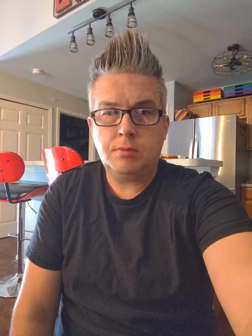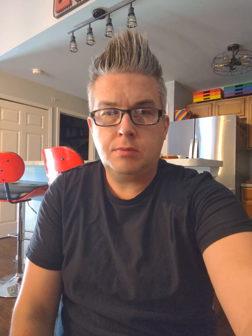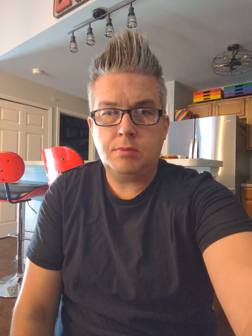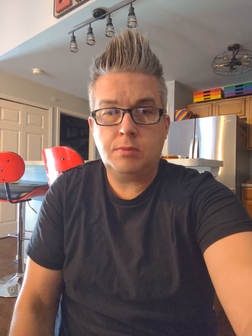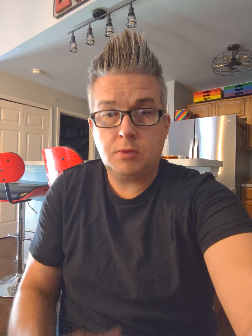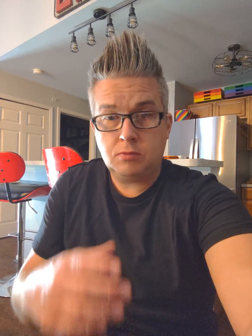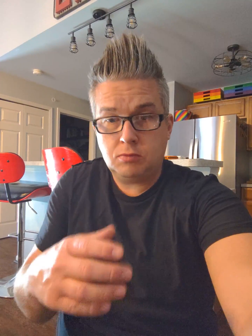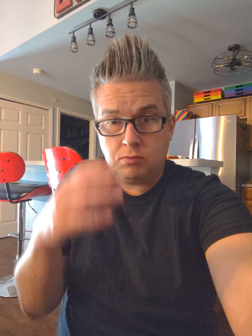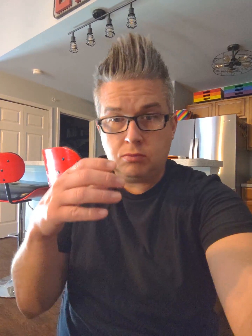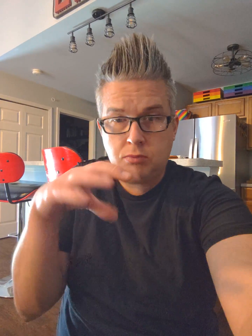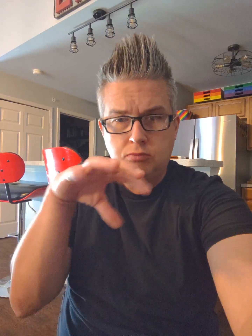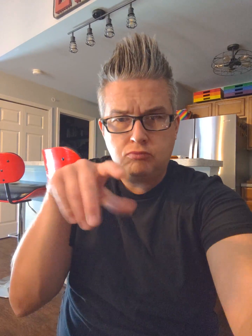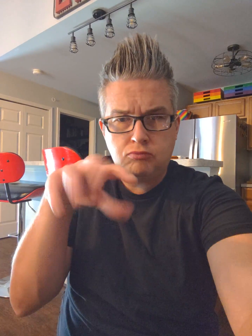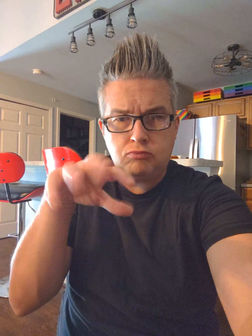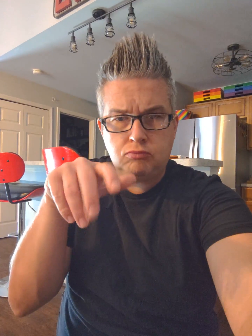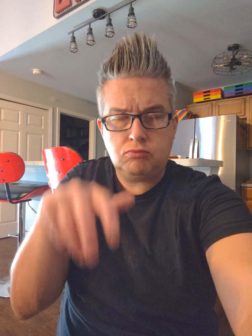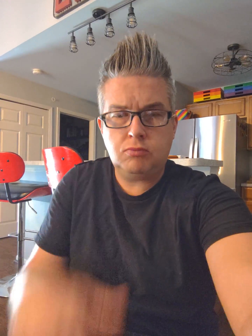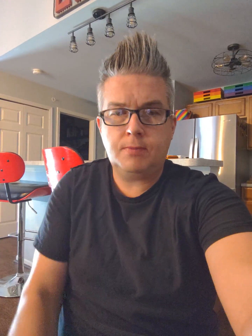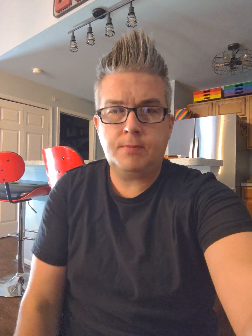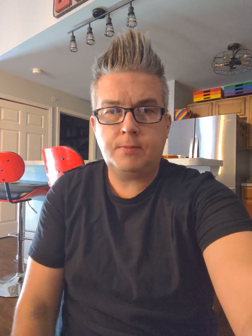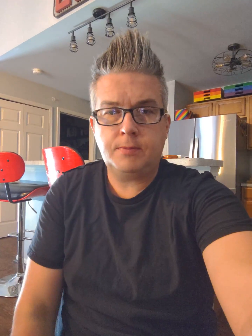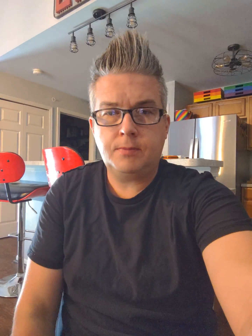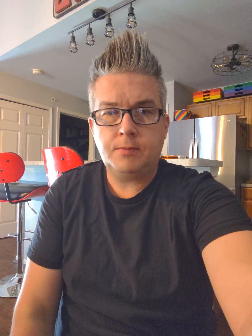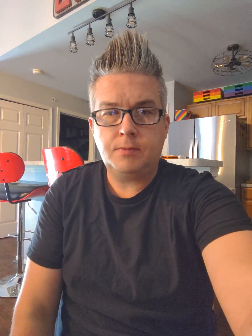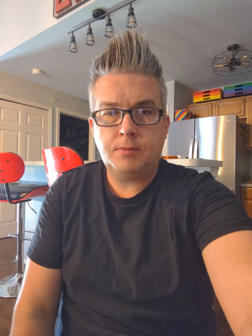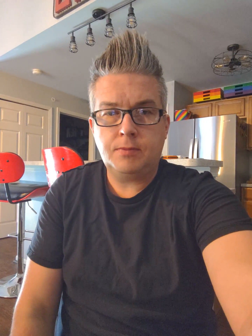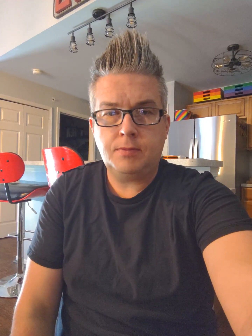jar